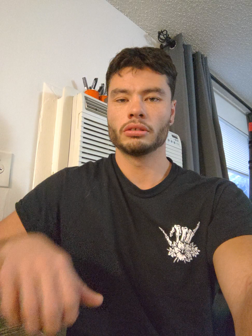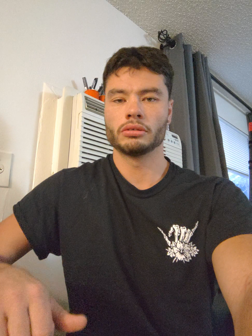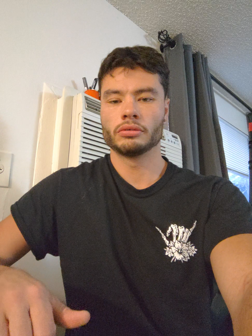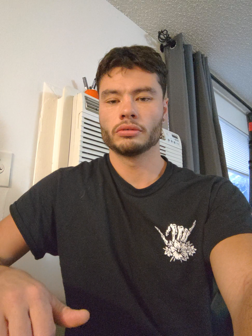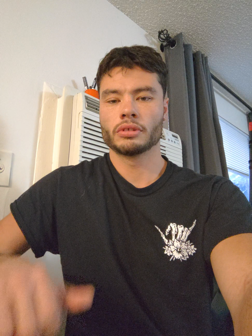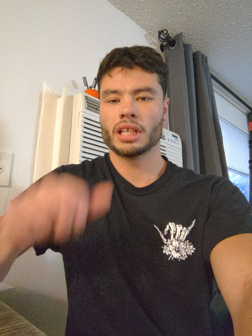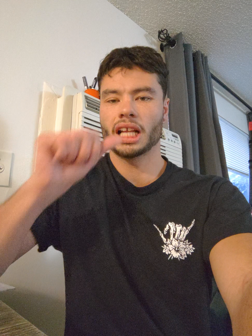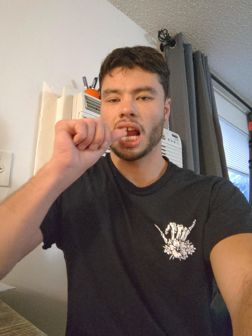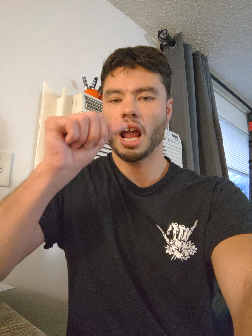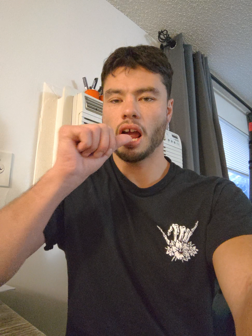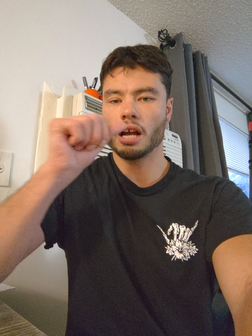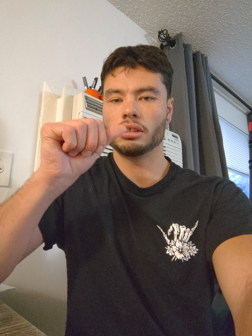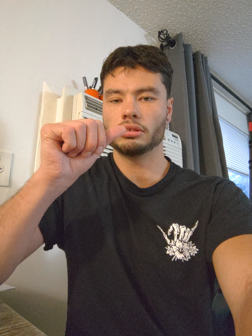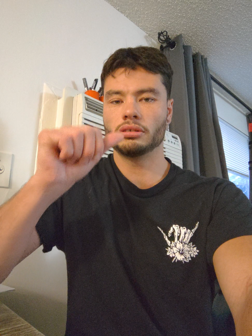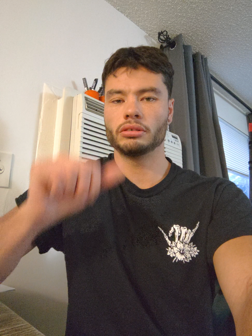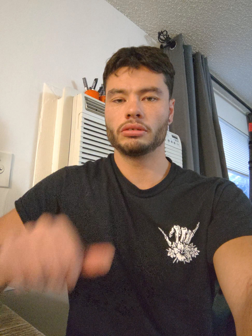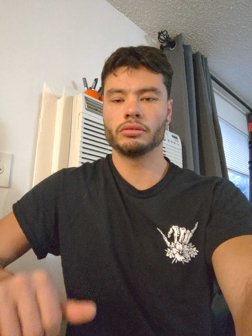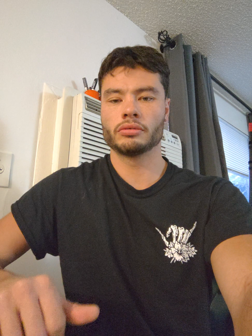nuts